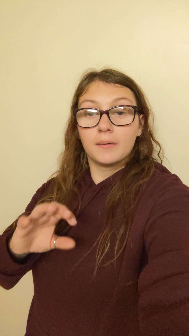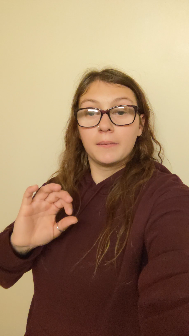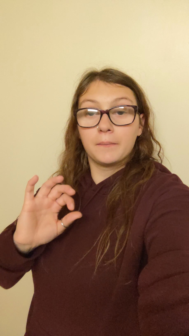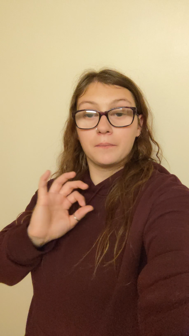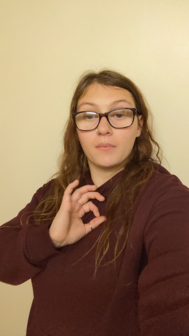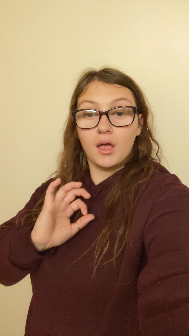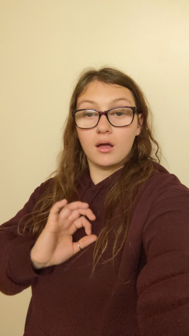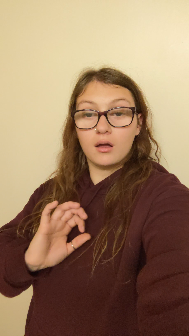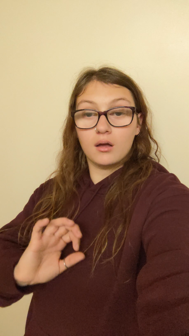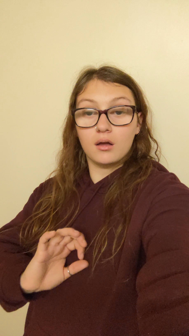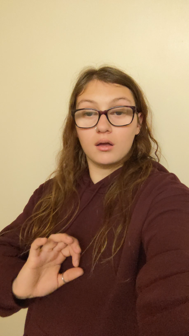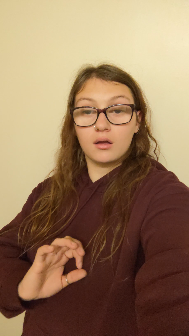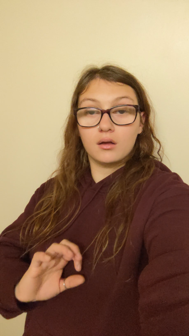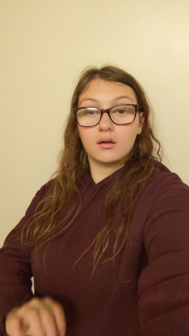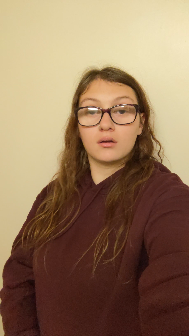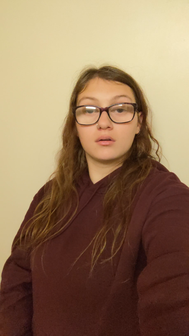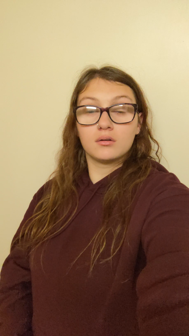button